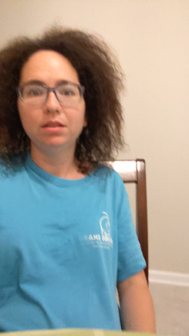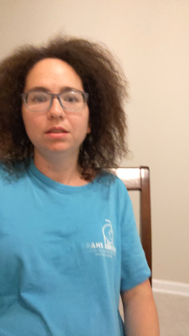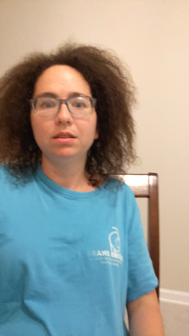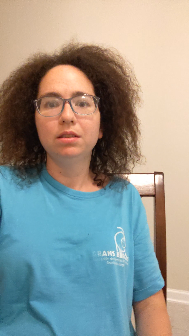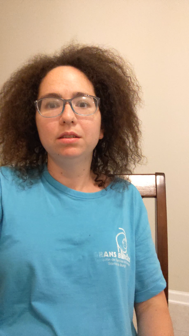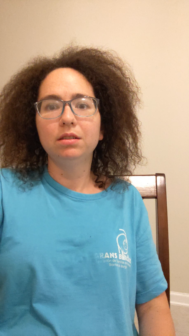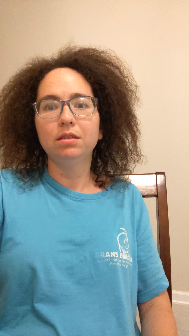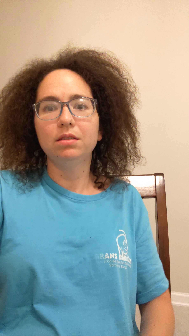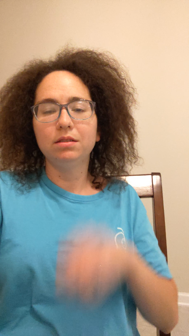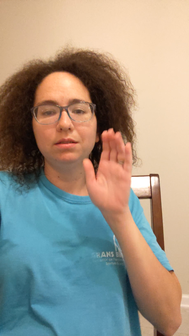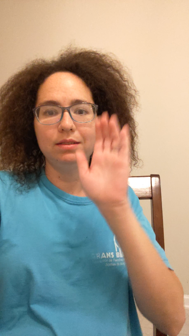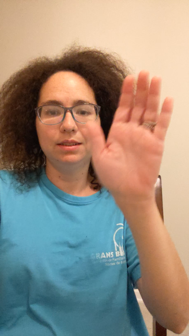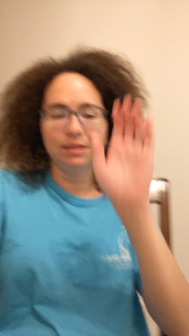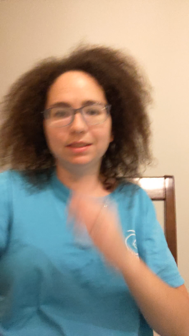push